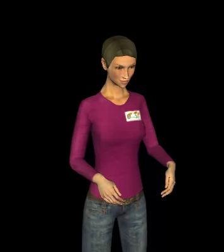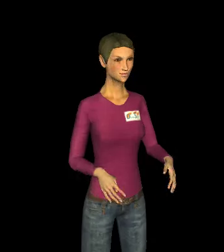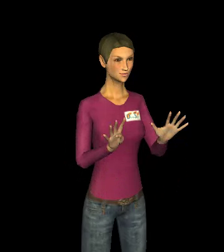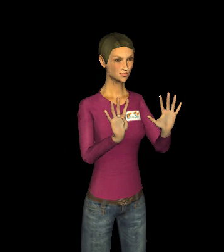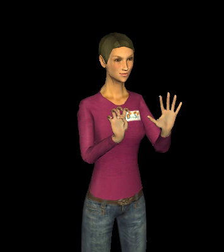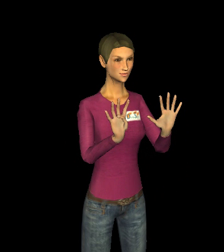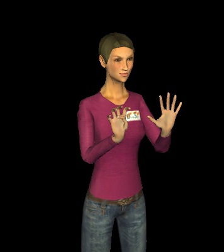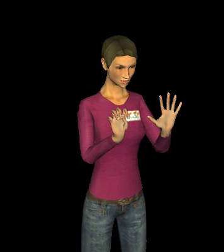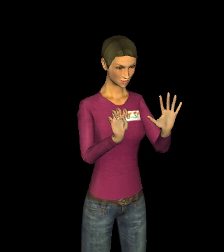90